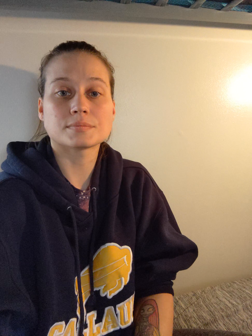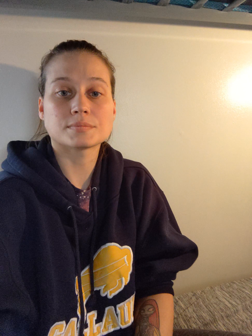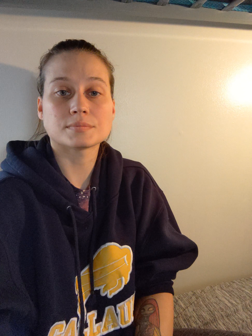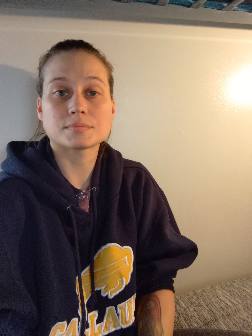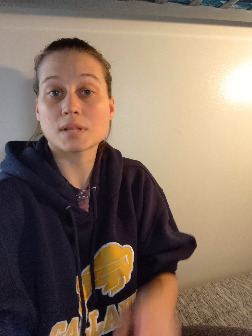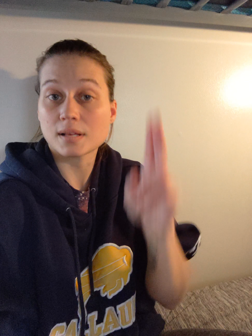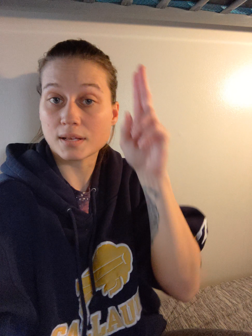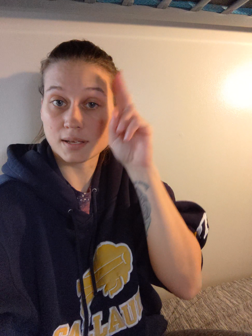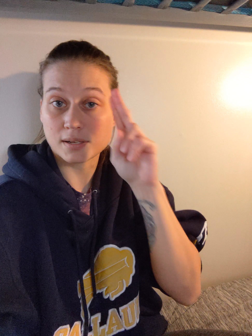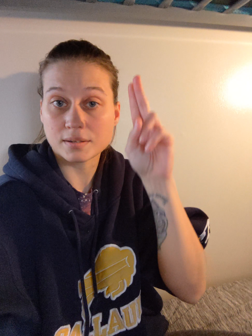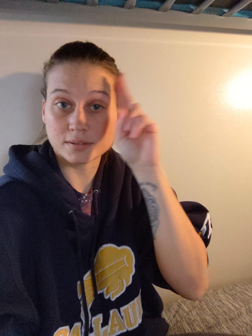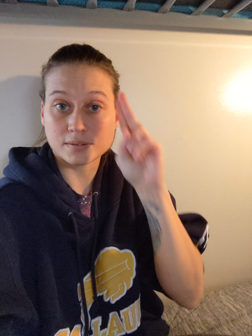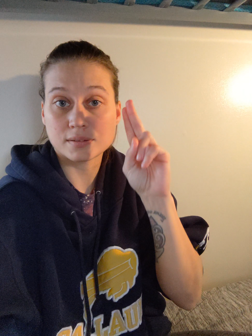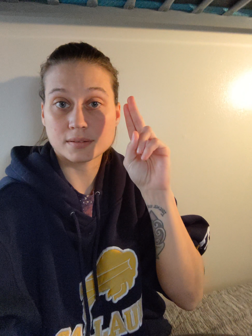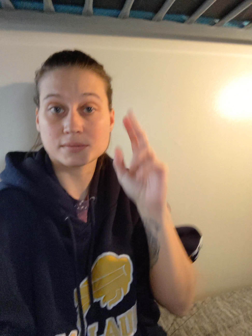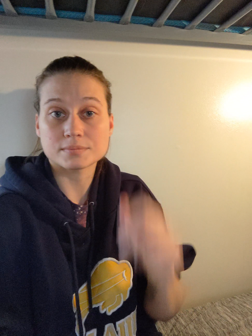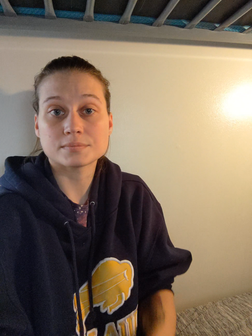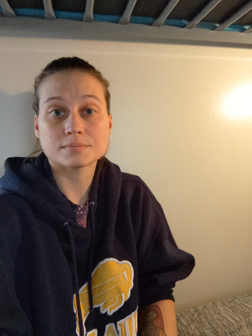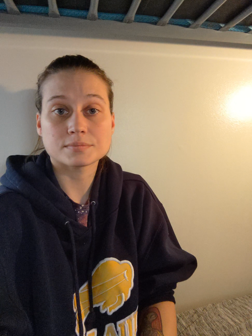uncle